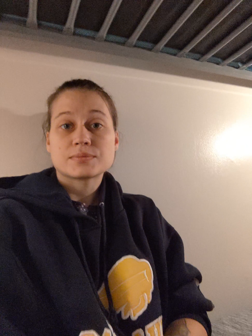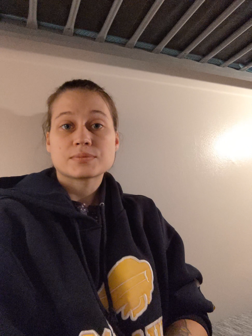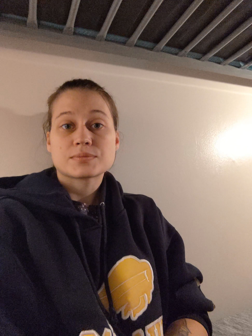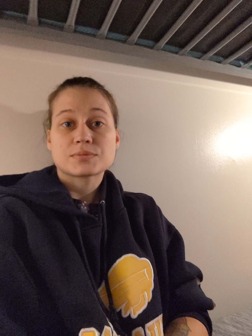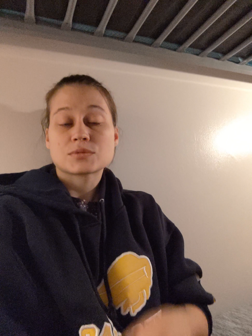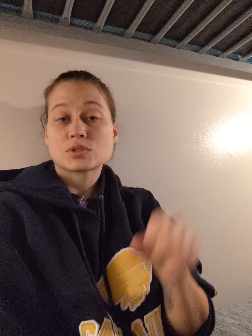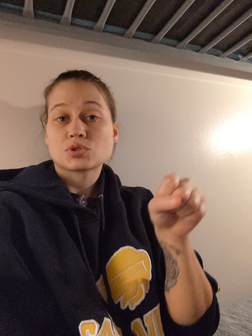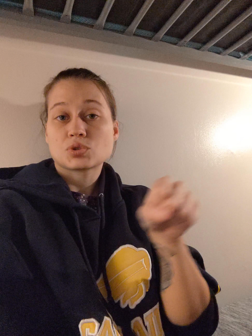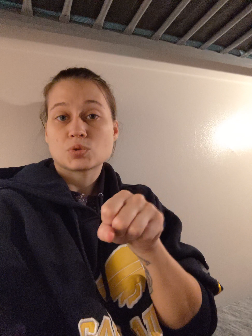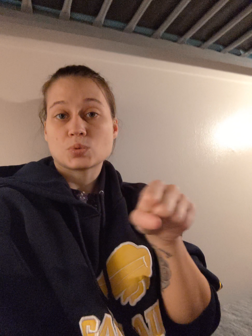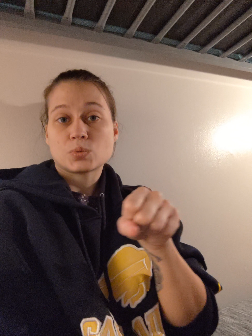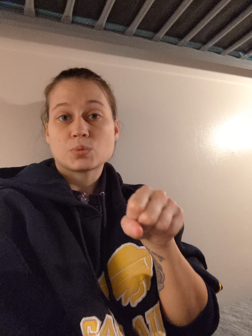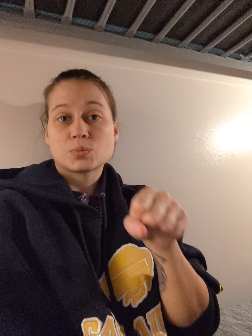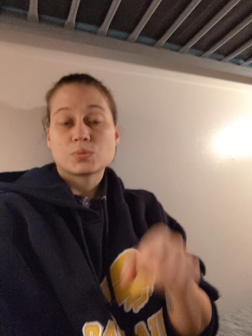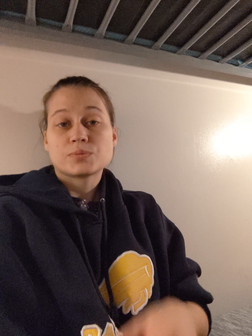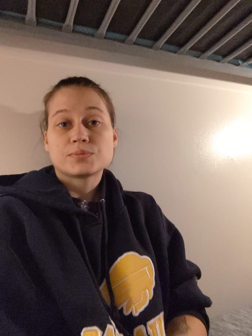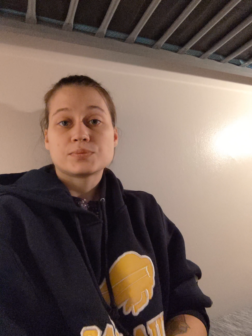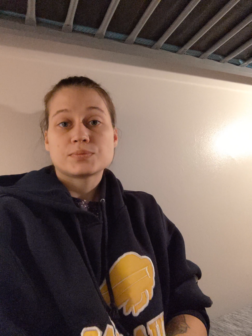shoe